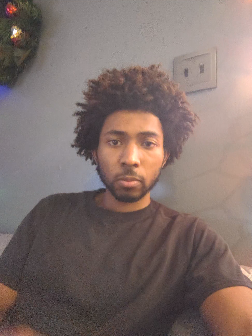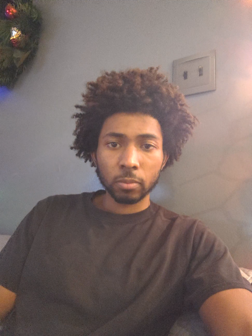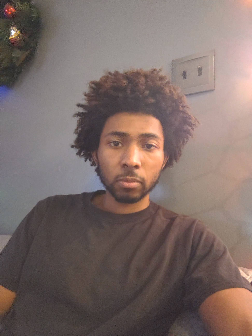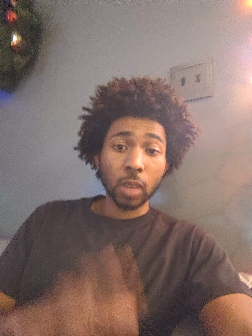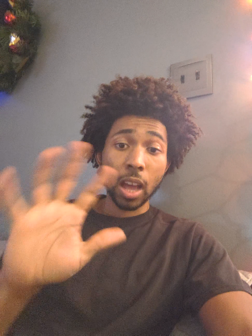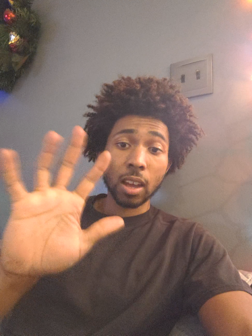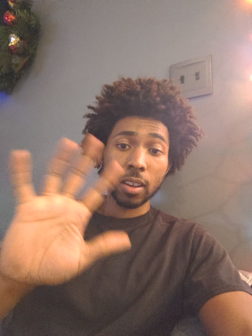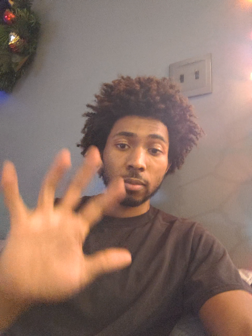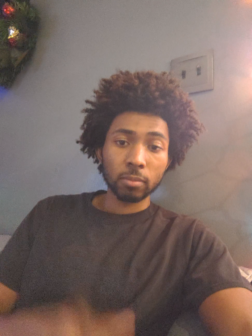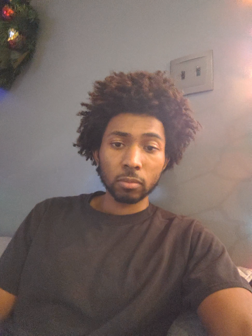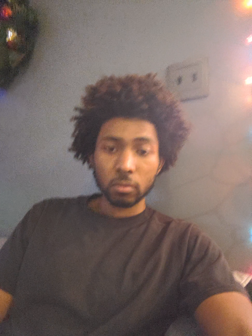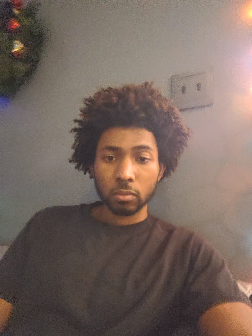hello